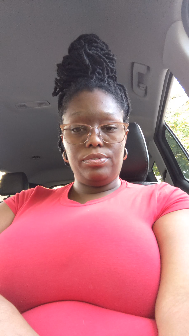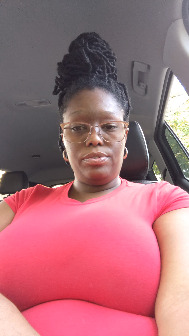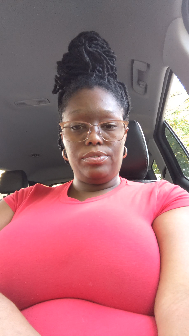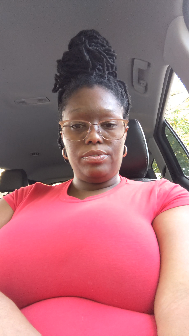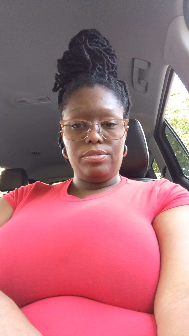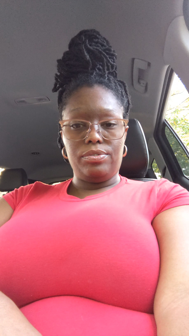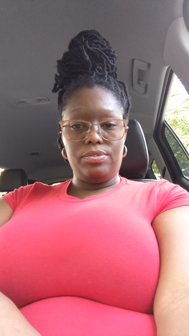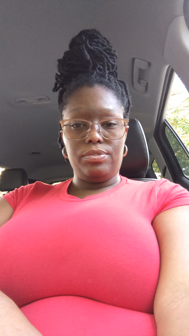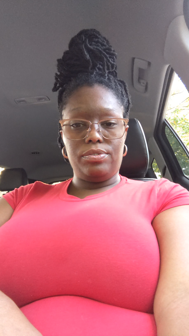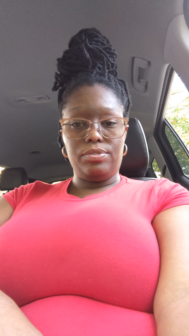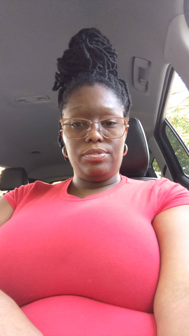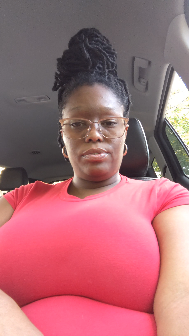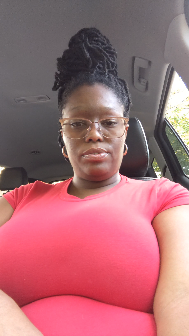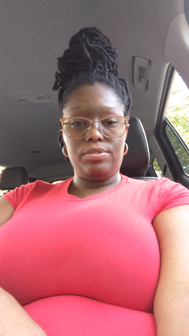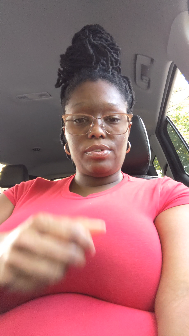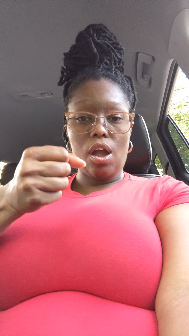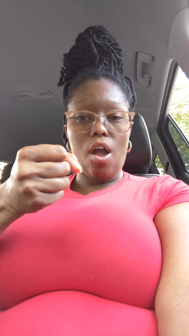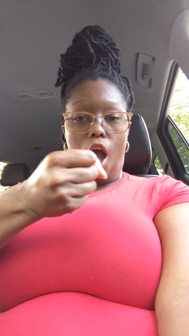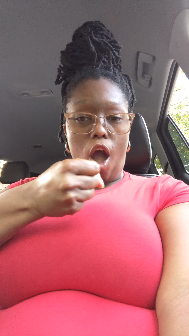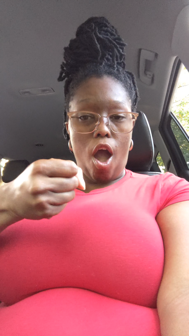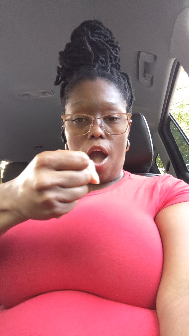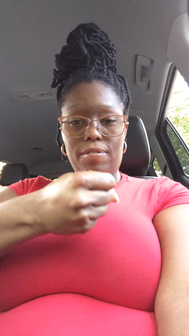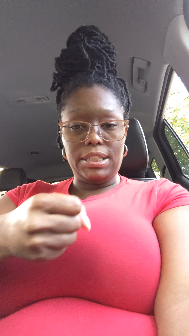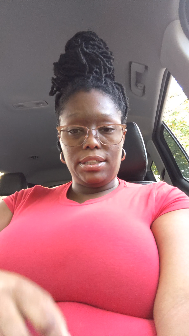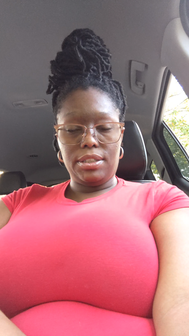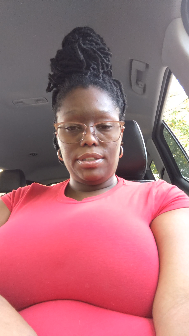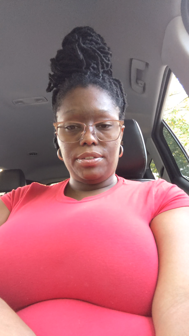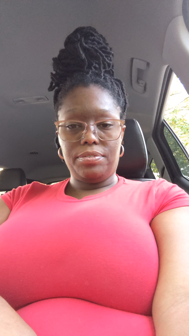coffee